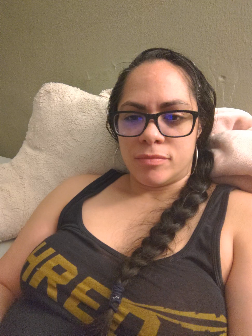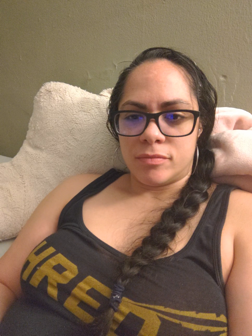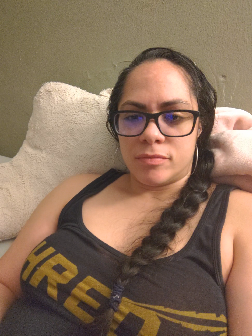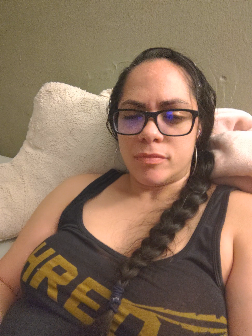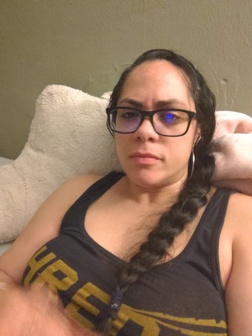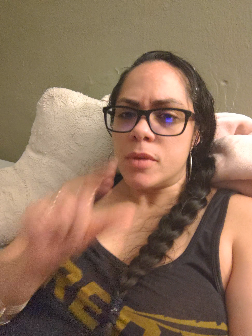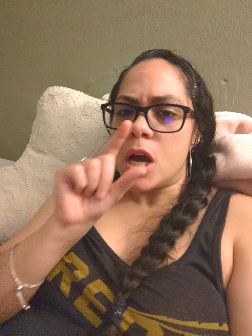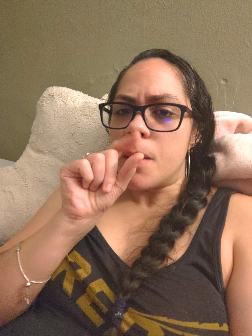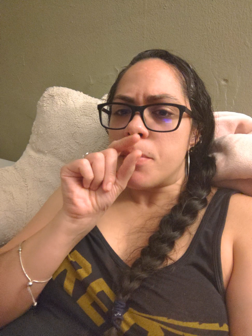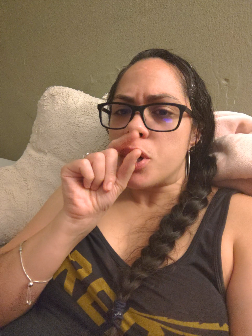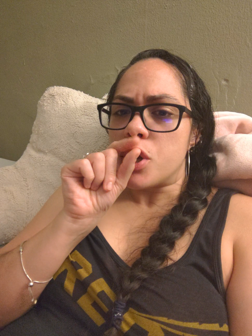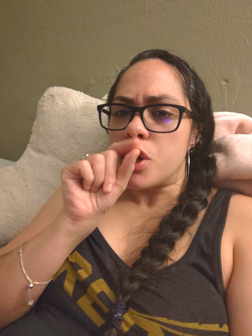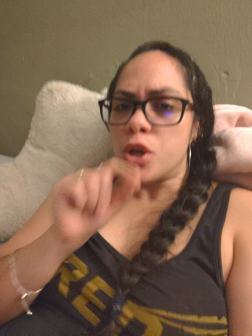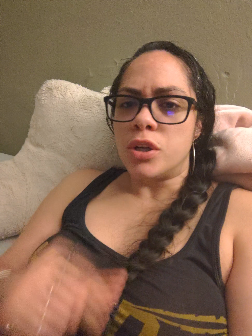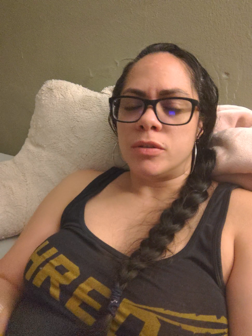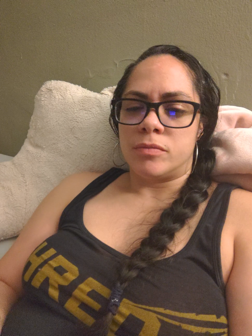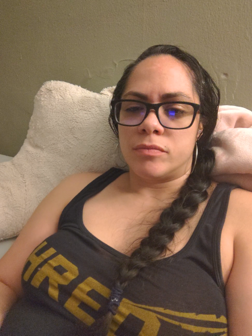bird